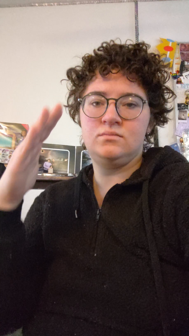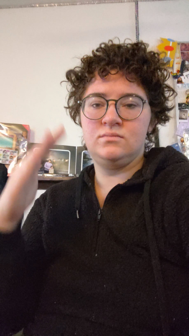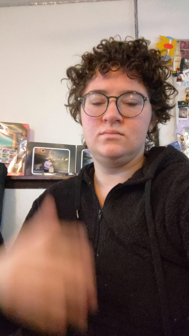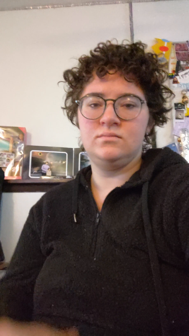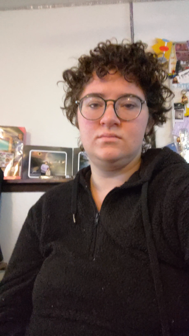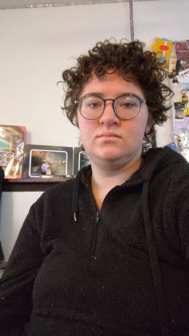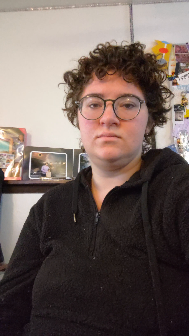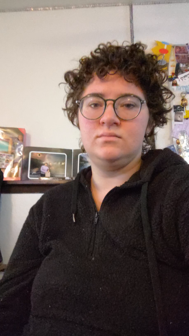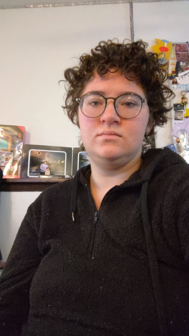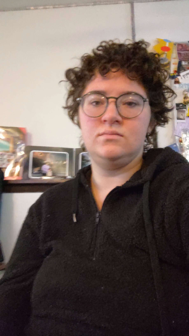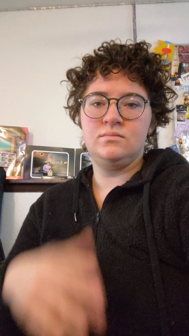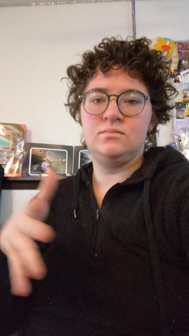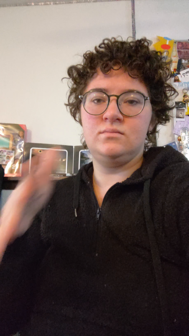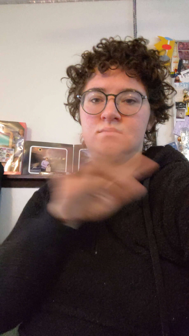cover